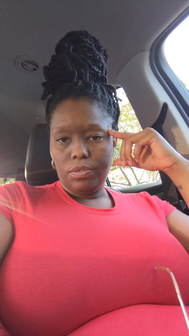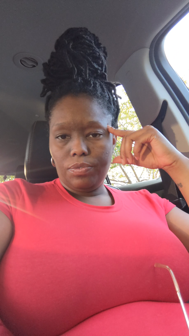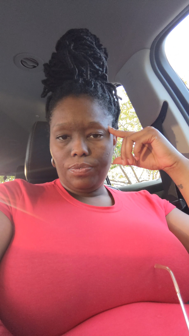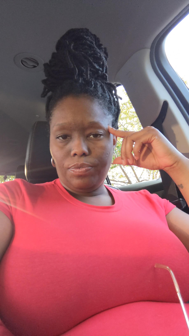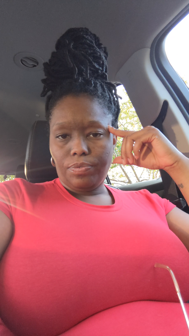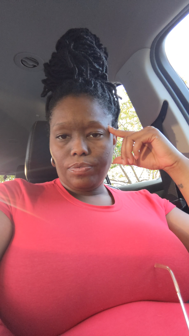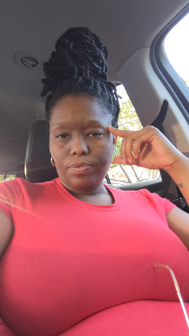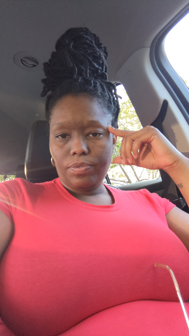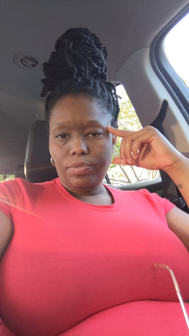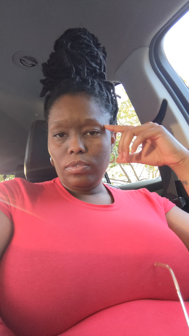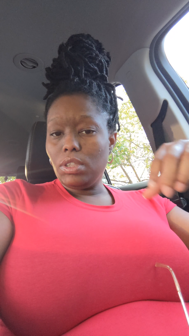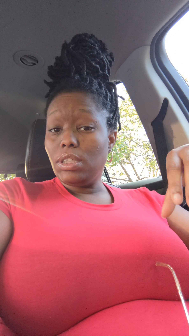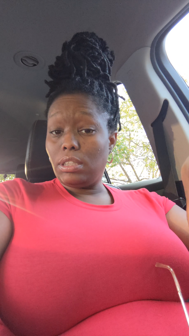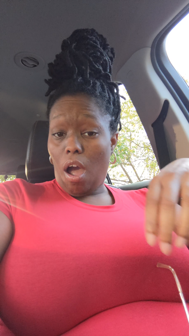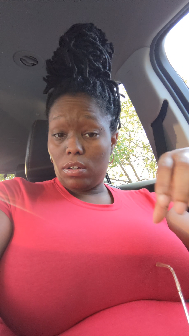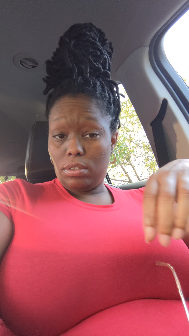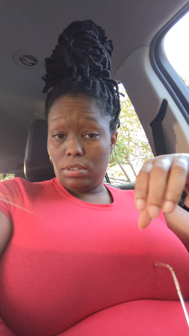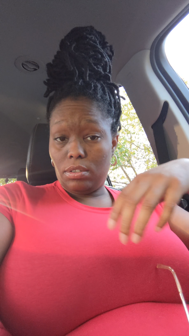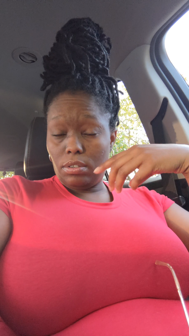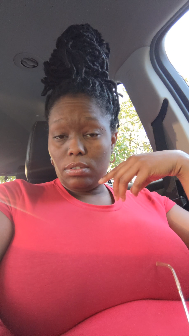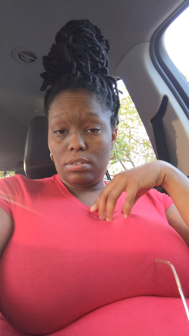does